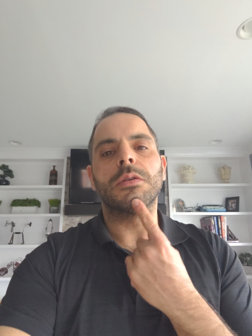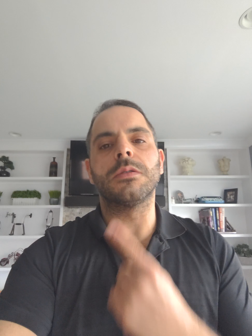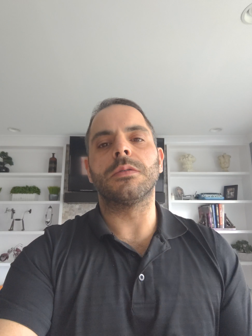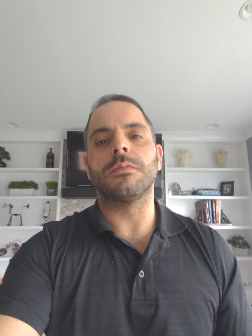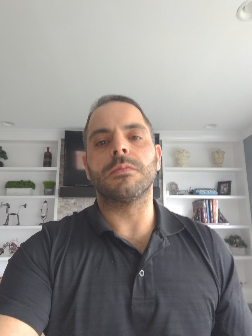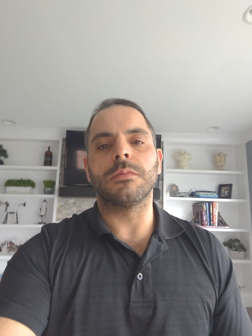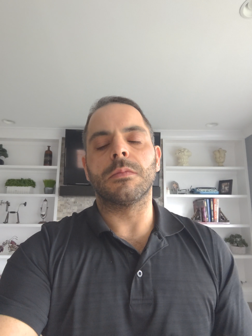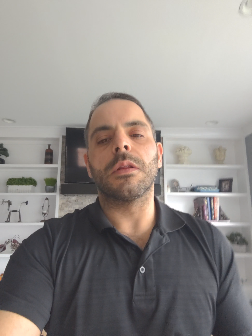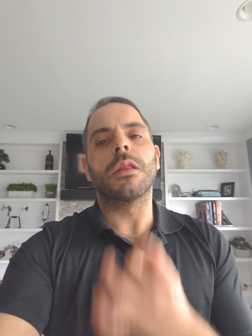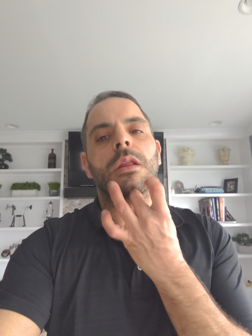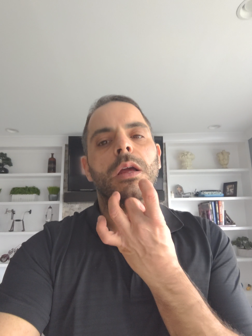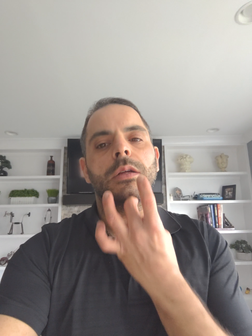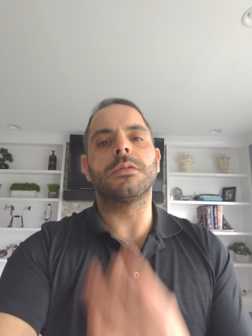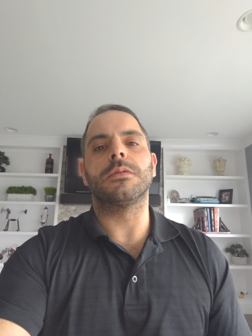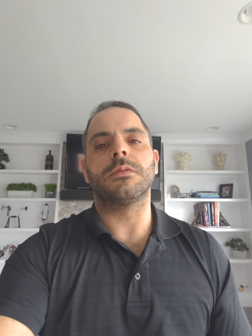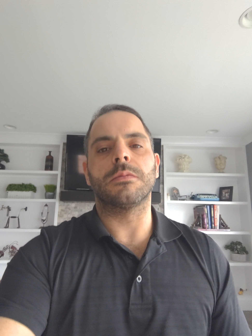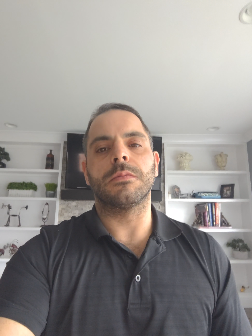lamp